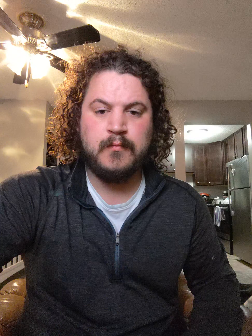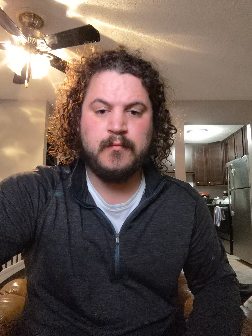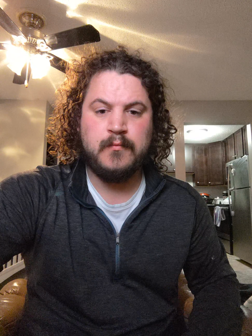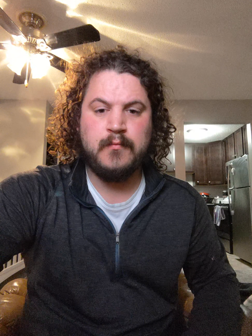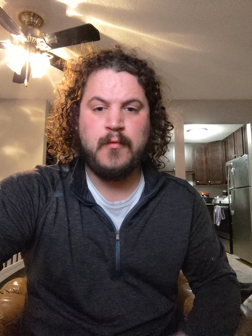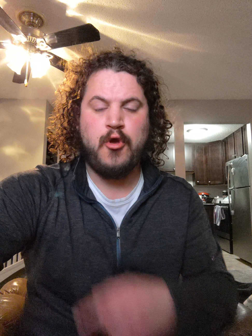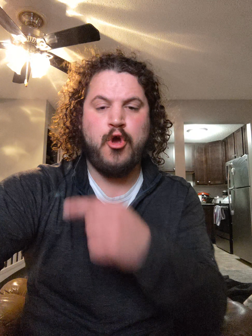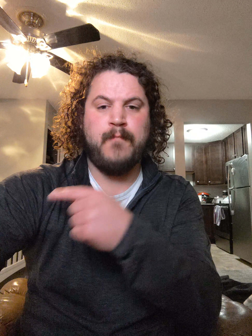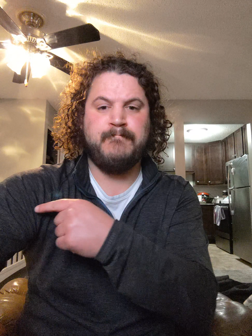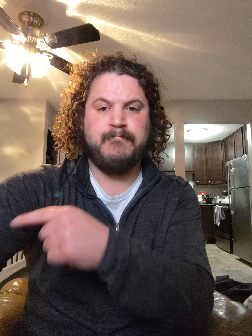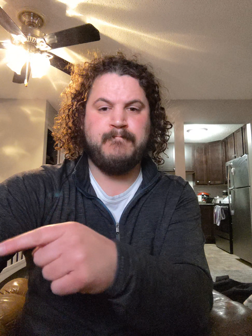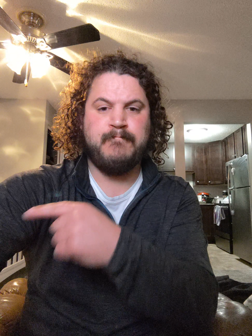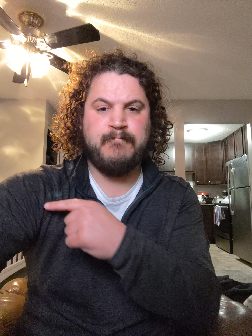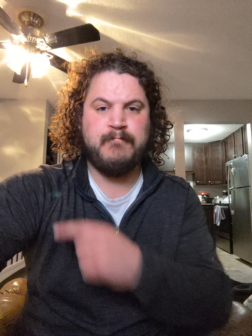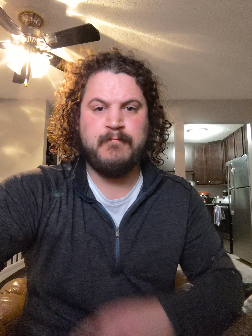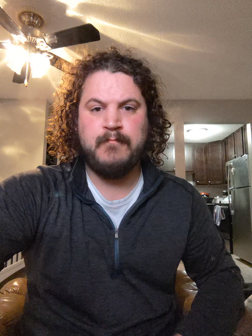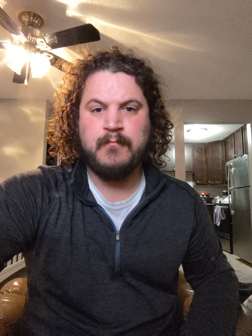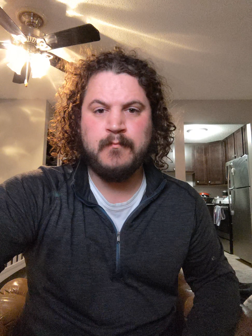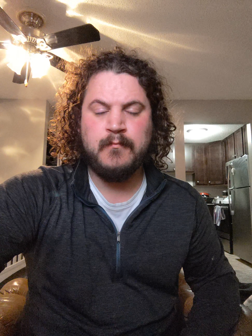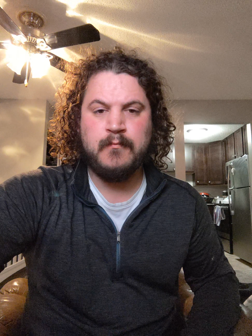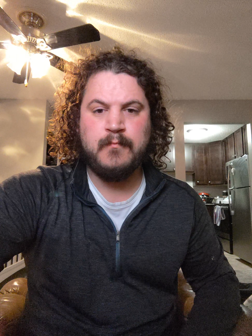arm